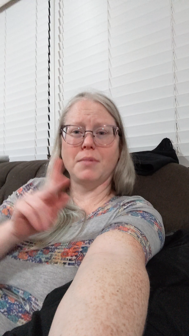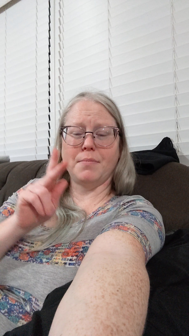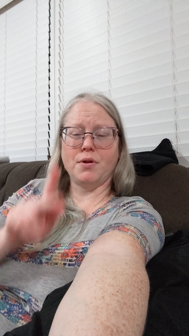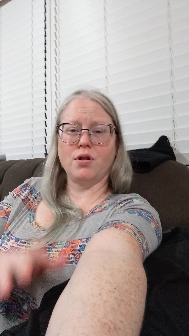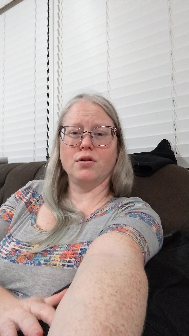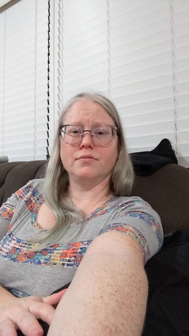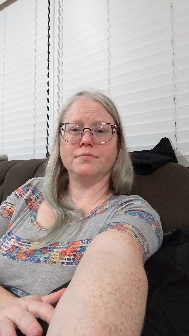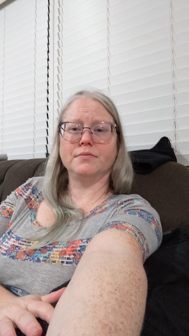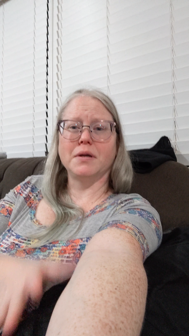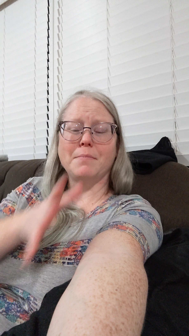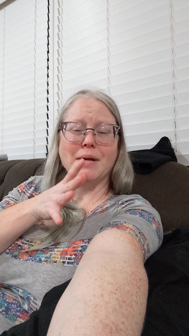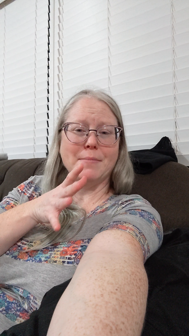mommy